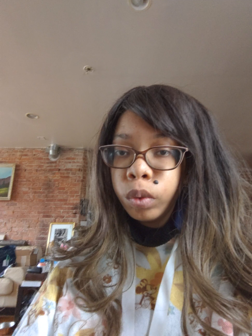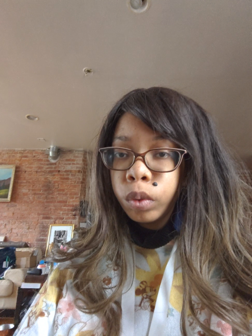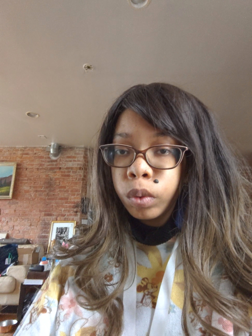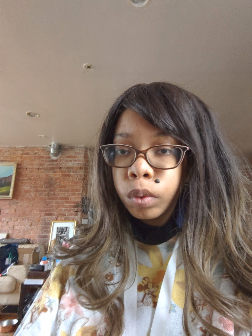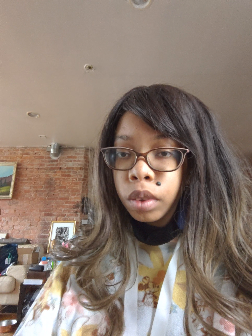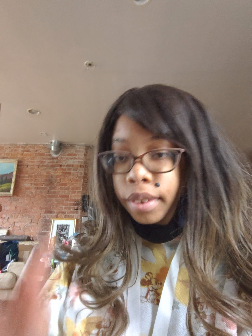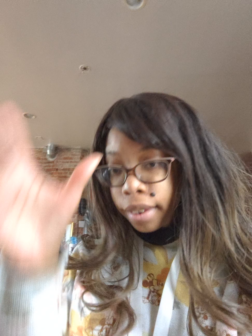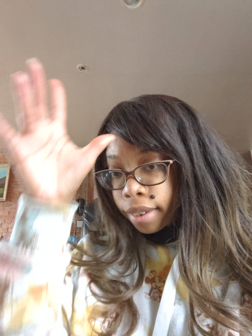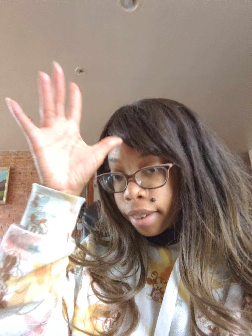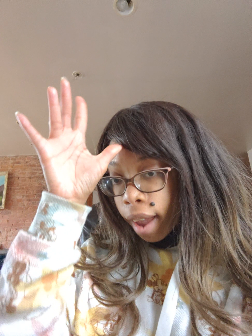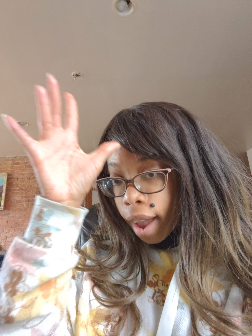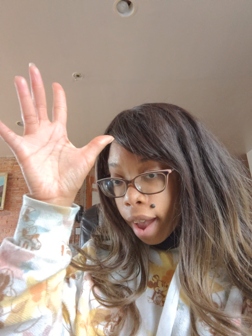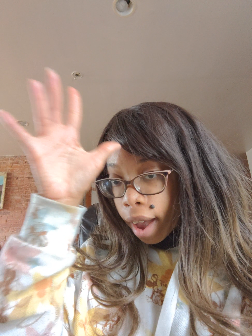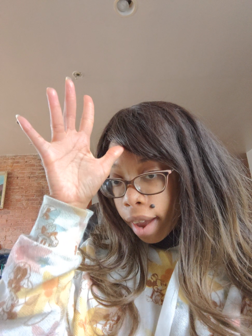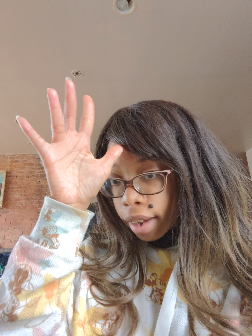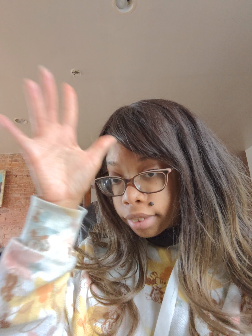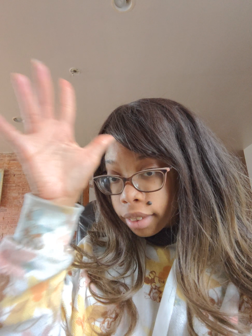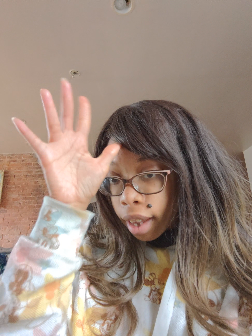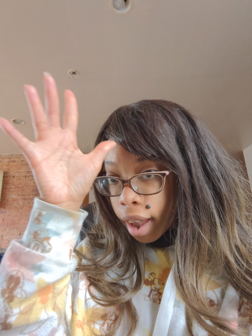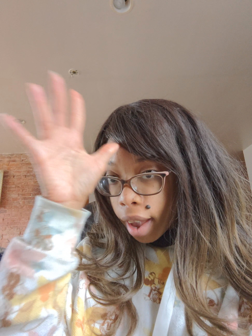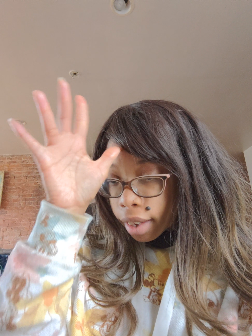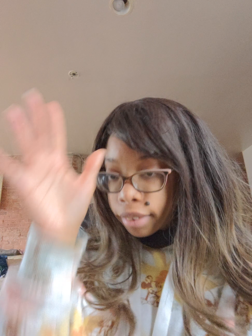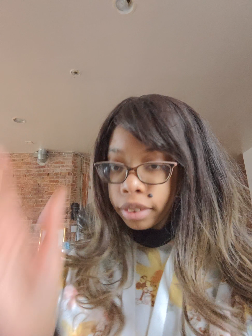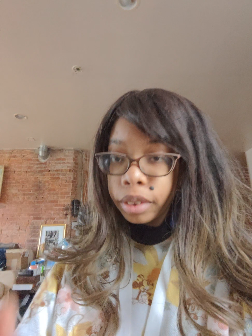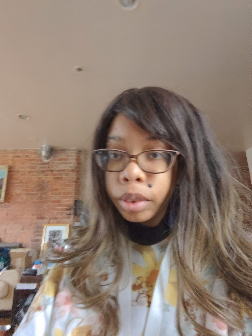dad